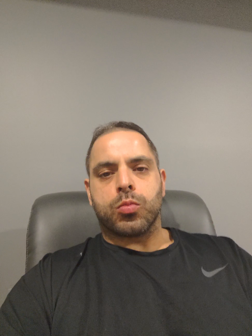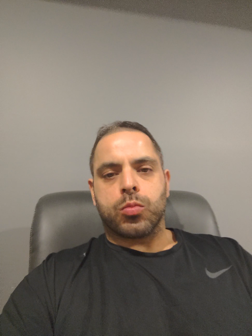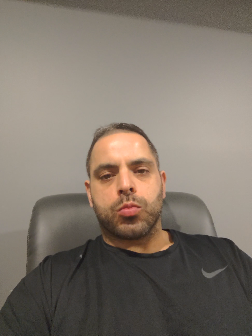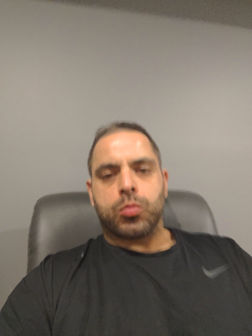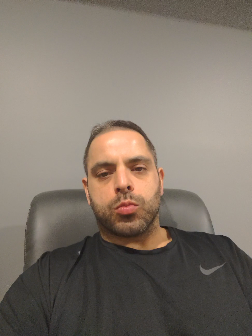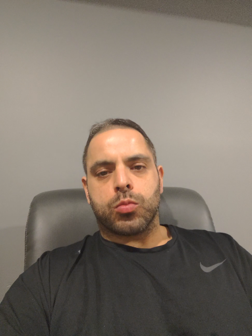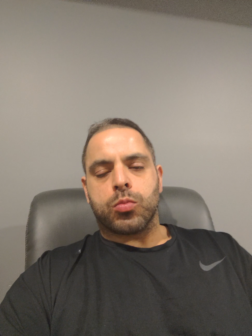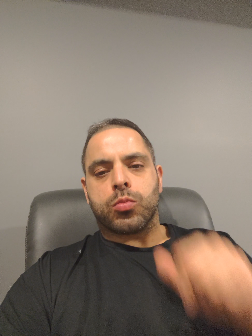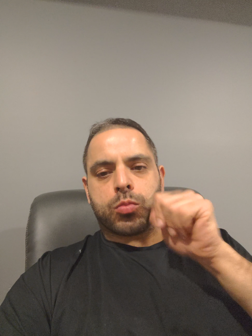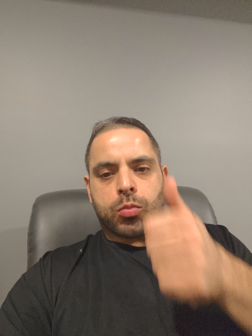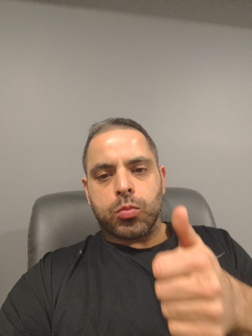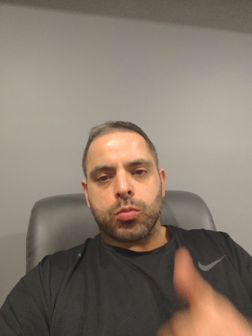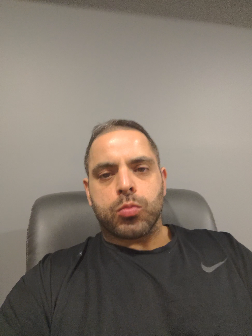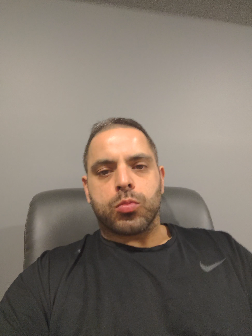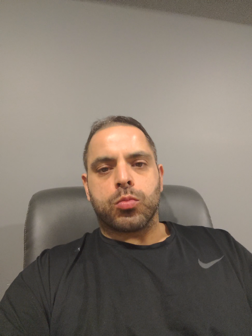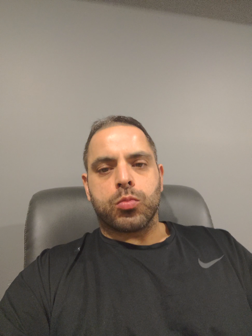tomorrow